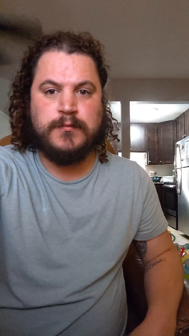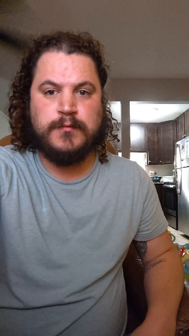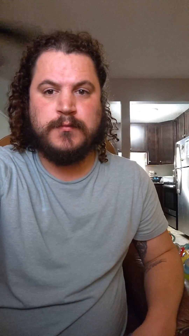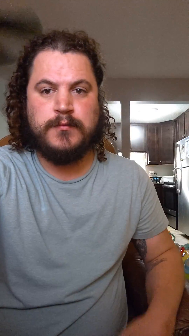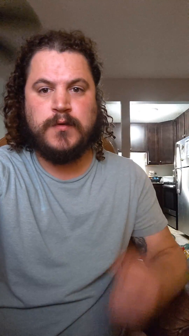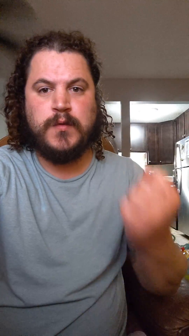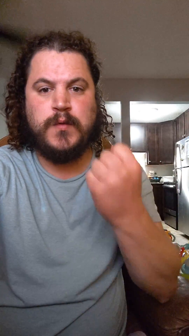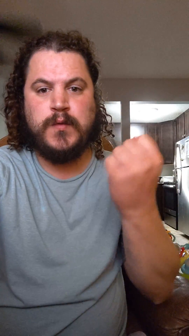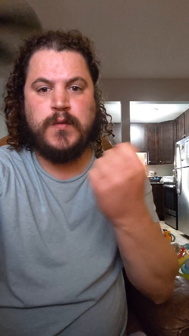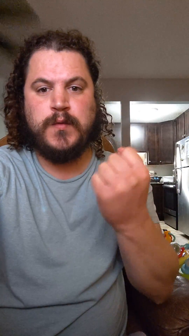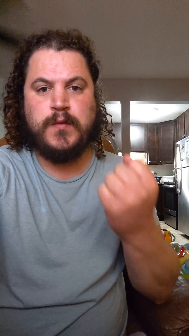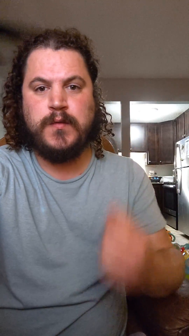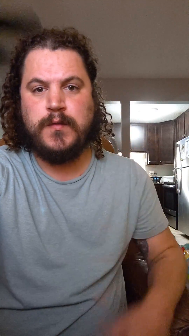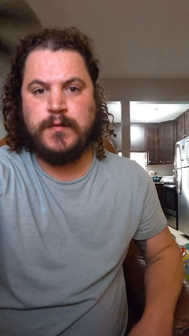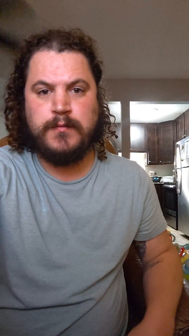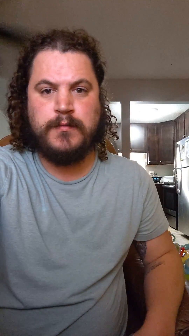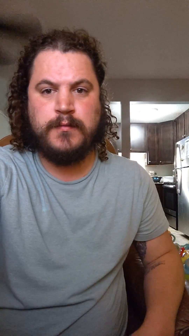hold